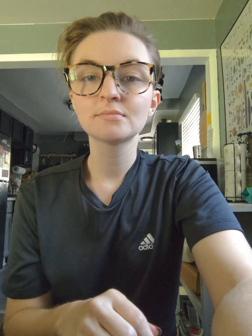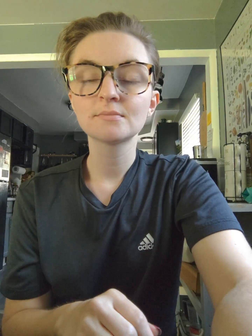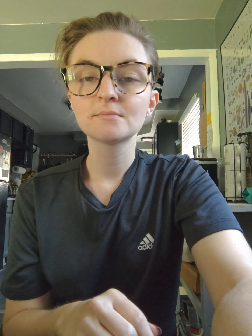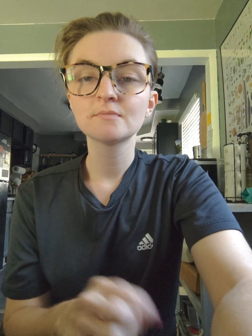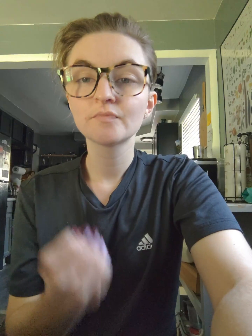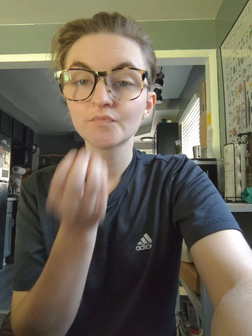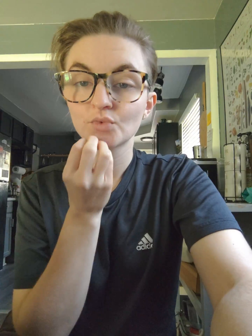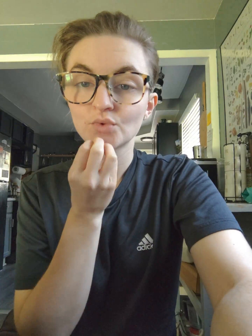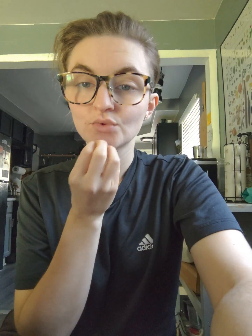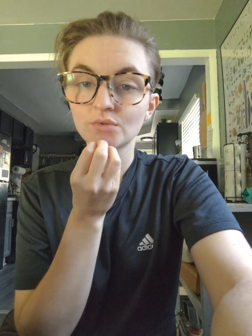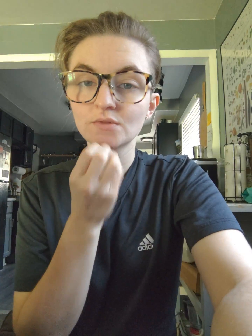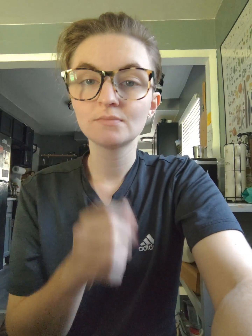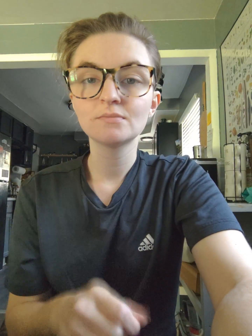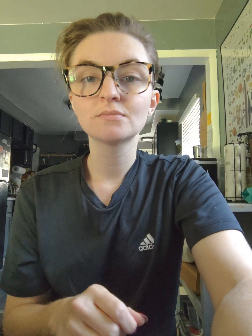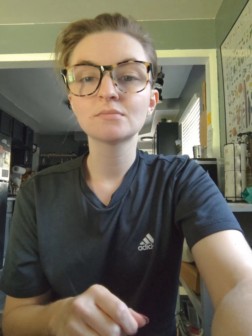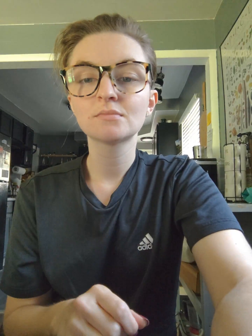eat